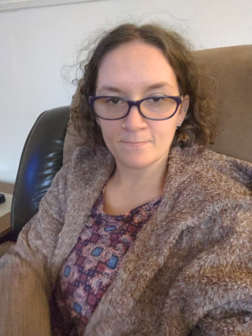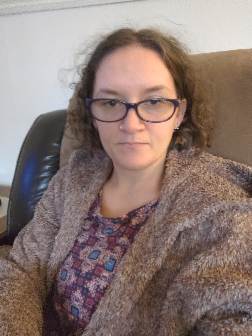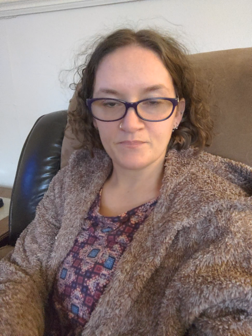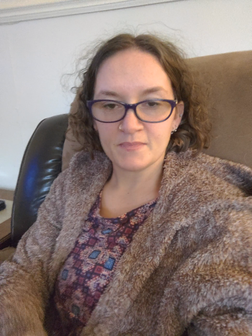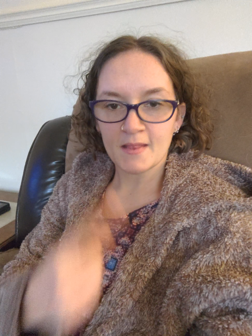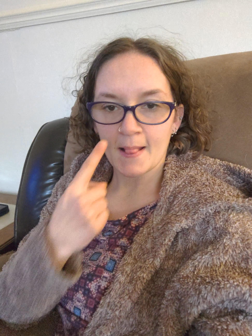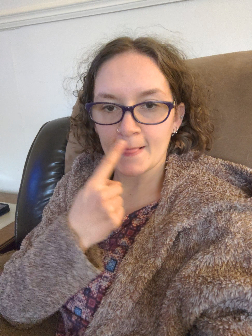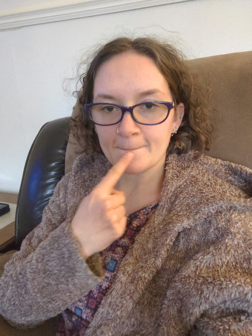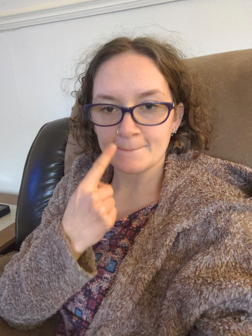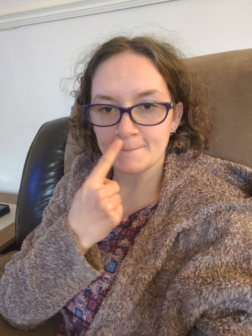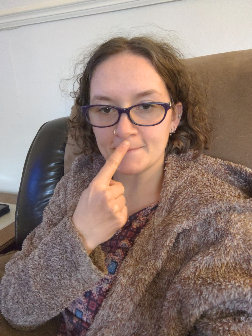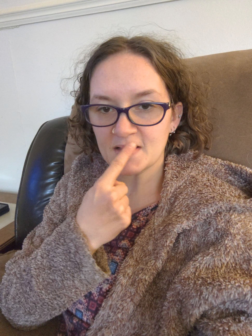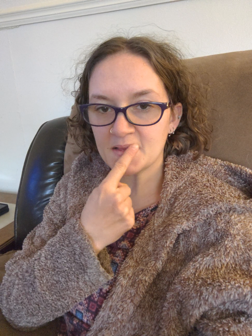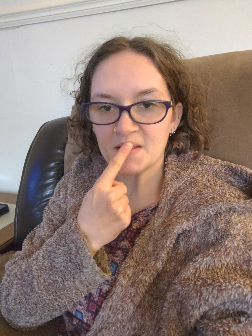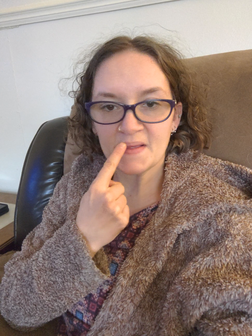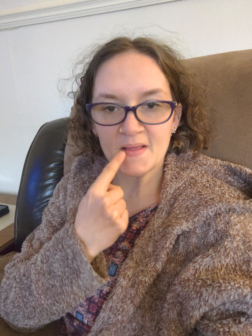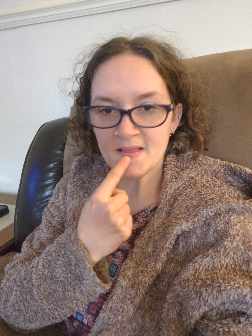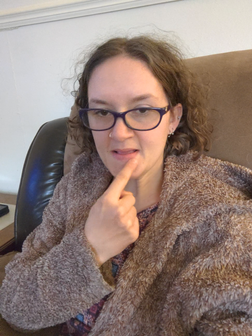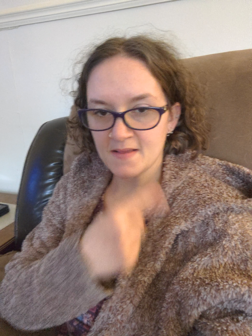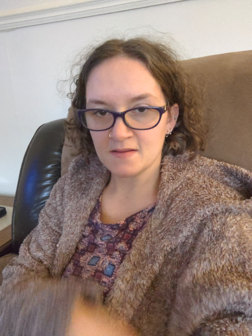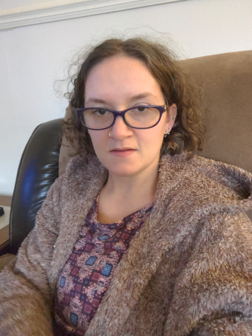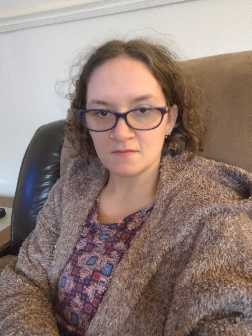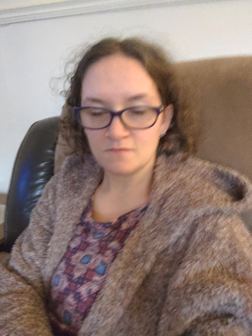lips